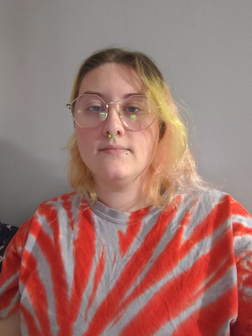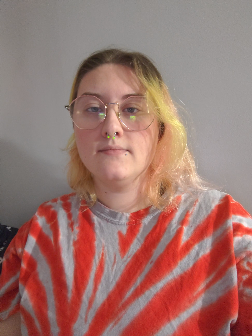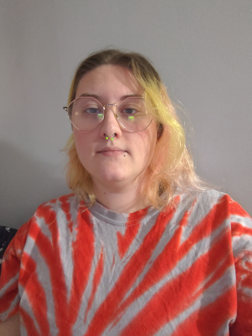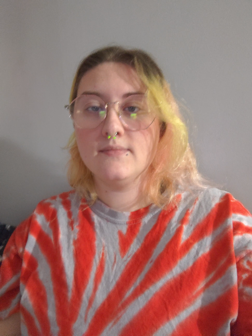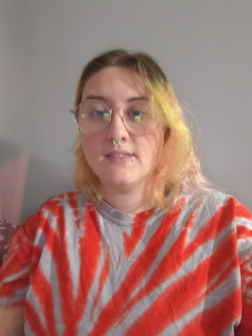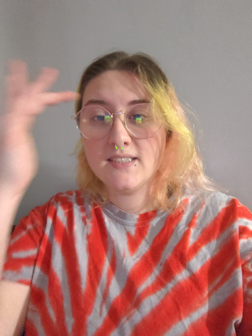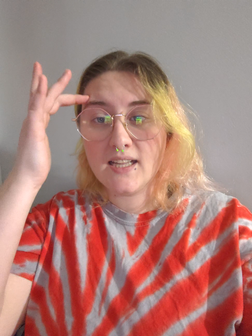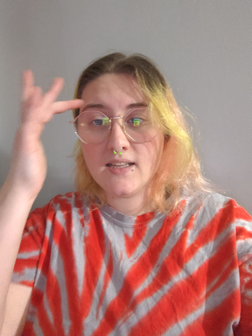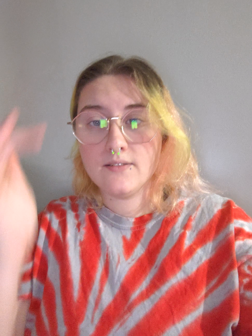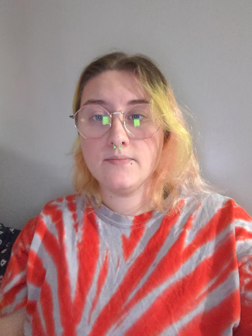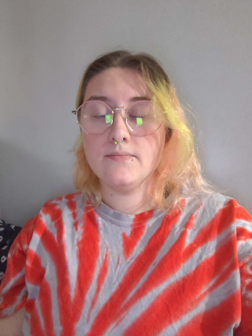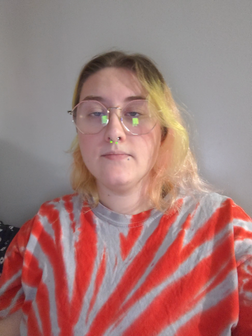sick